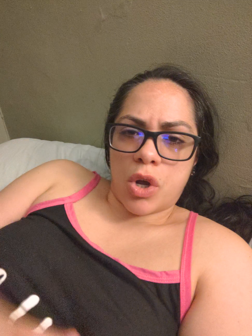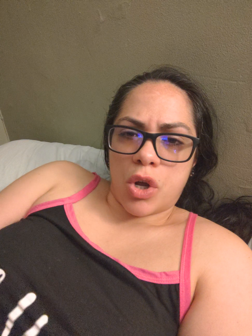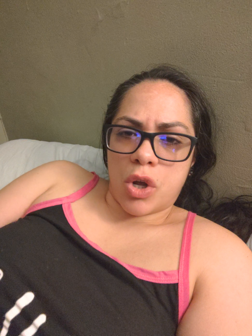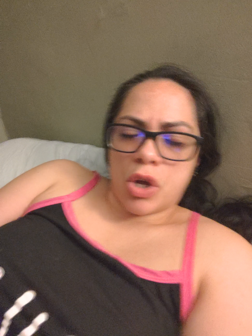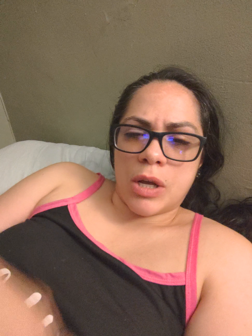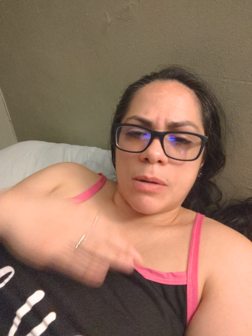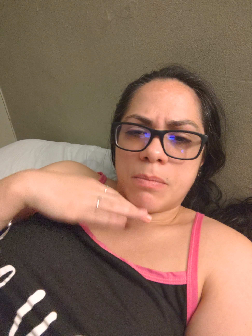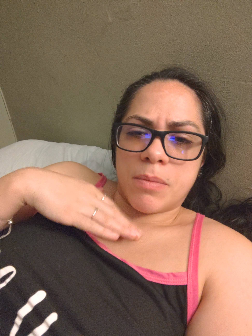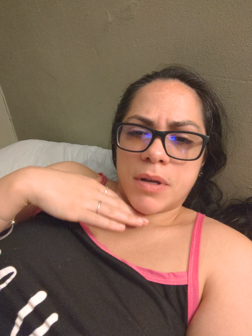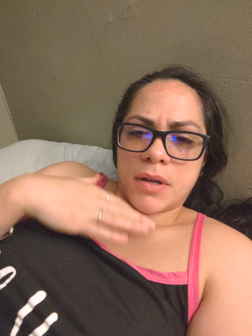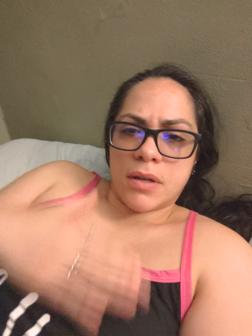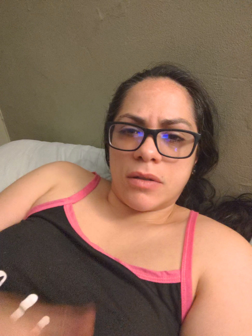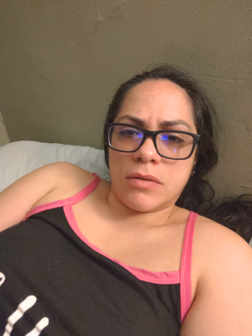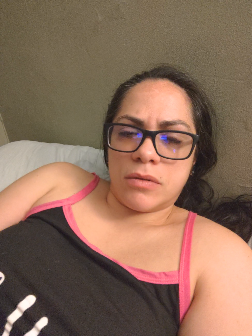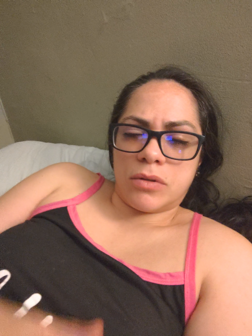pig